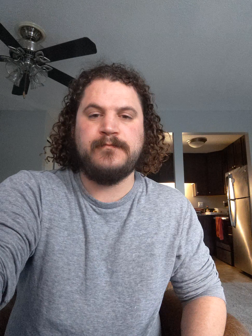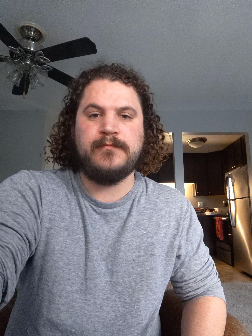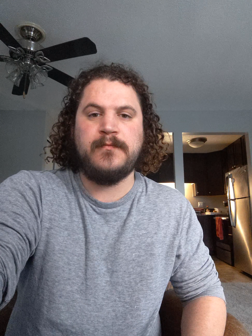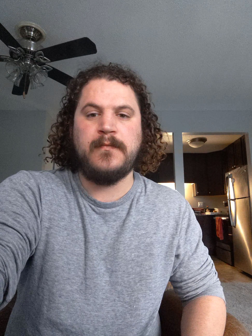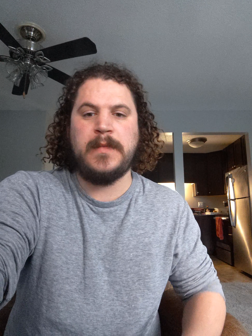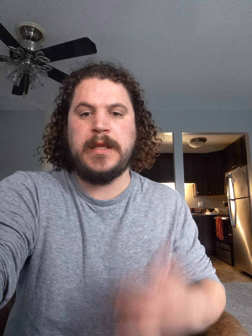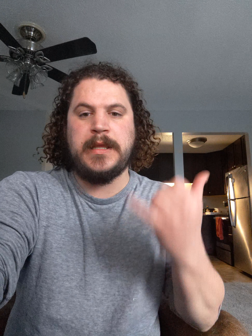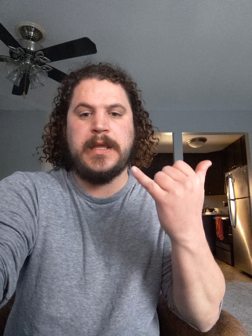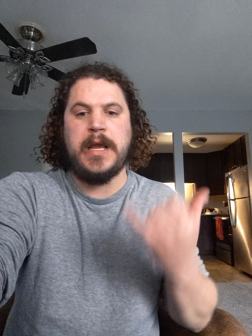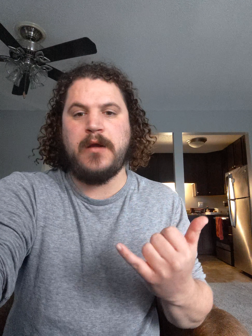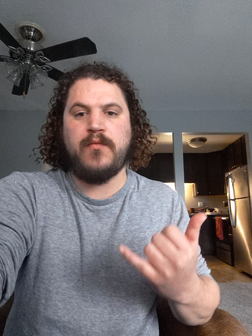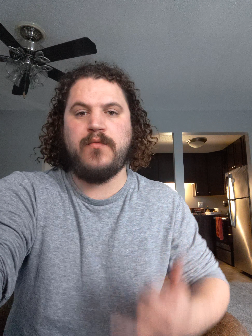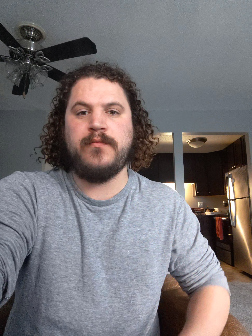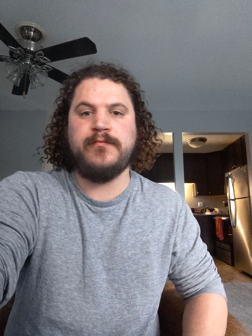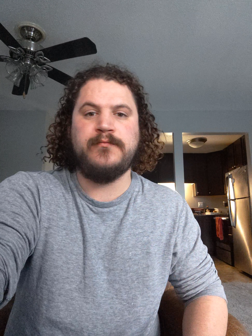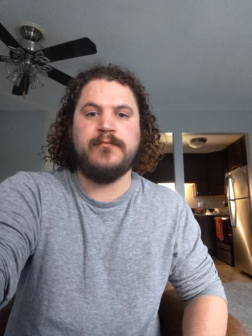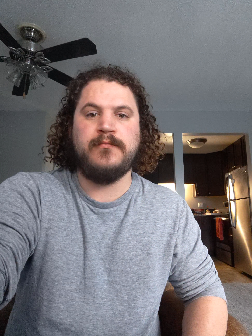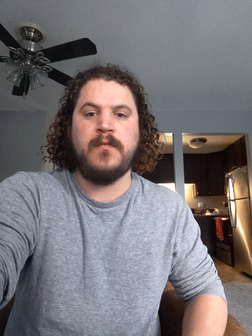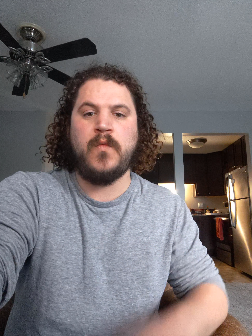now